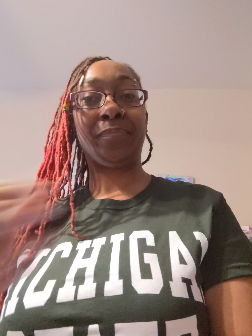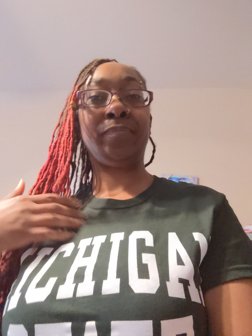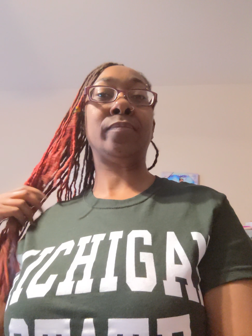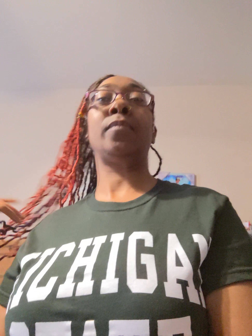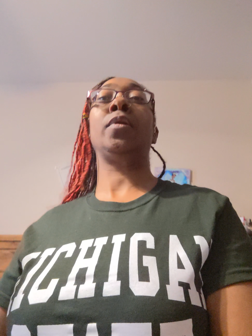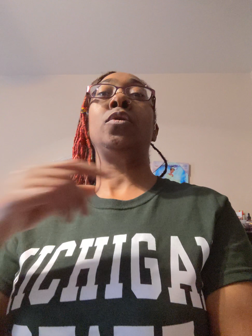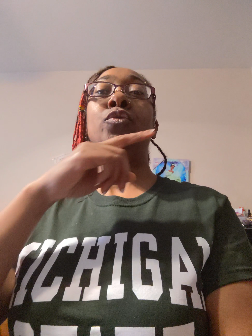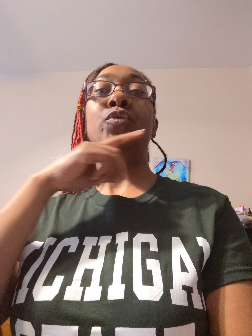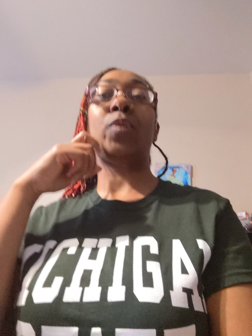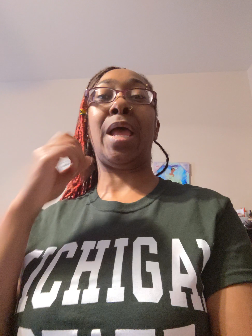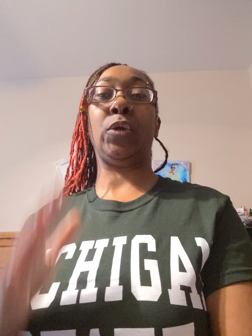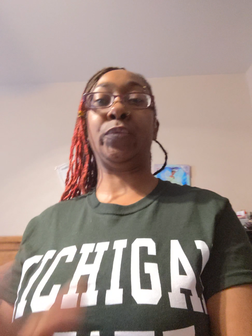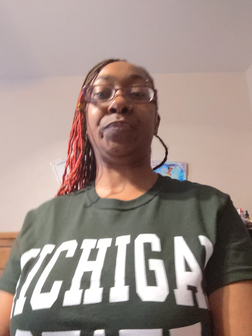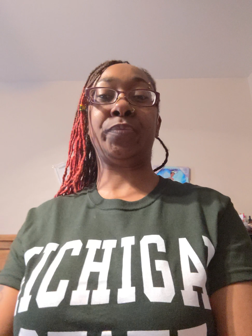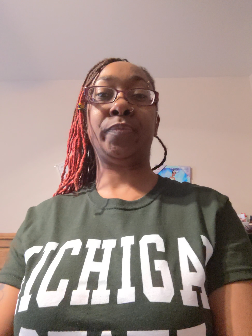dryer